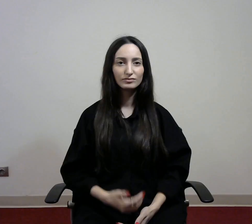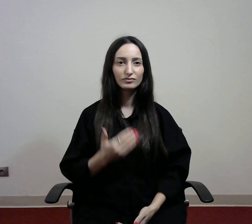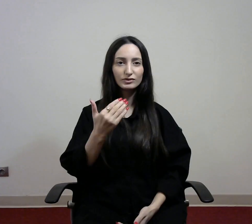siz